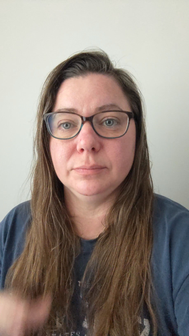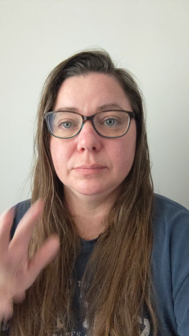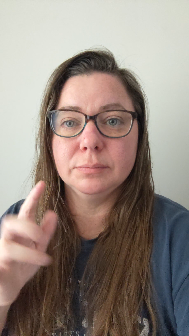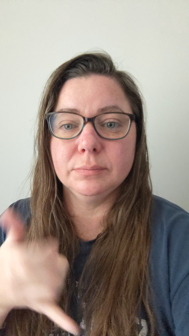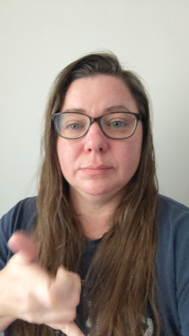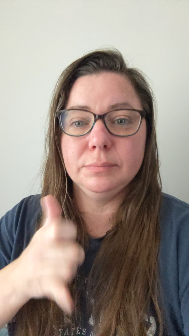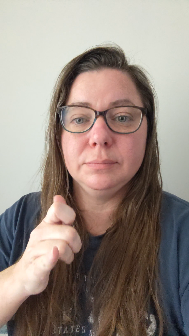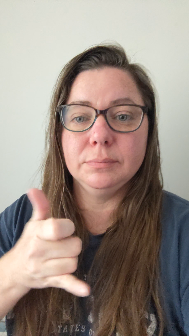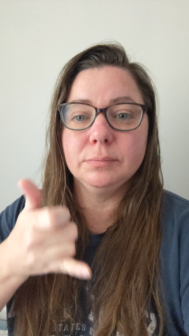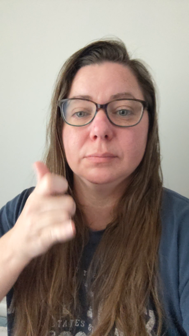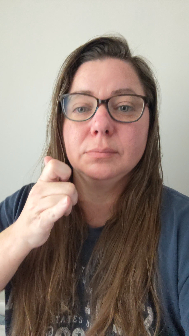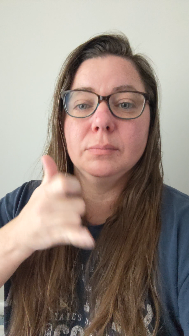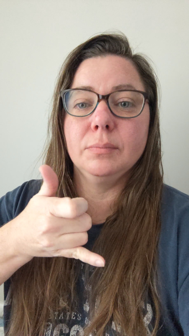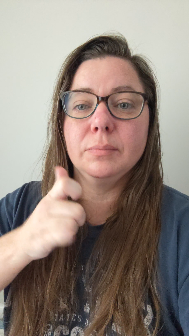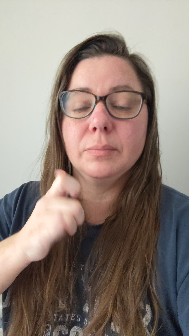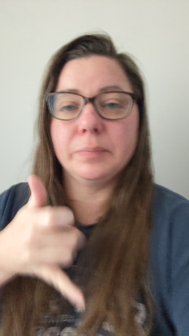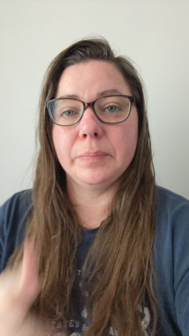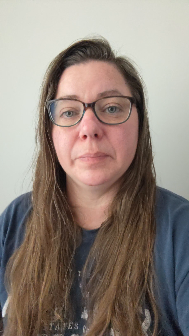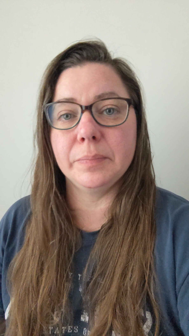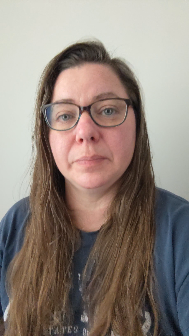rocking chair